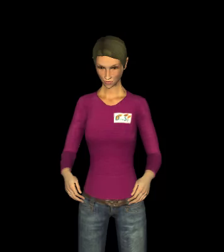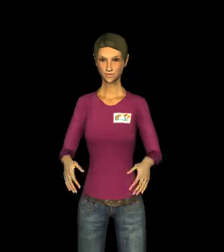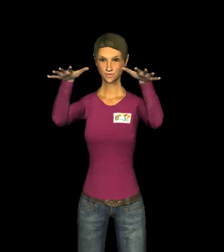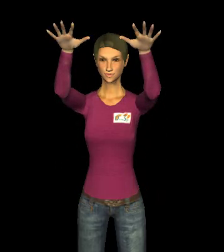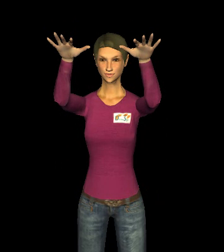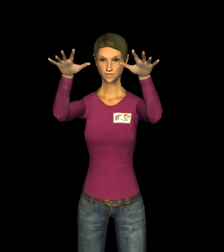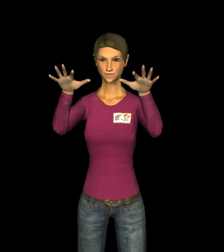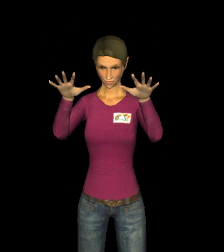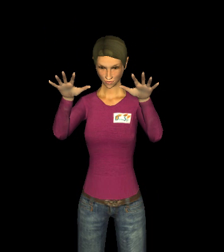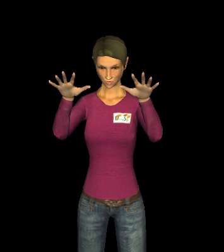ثلج